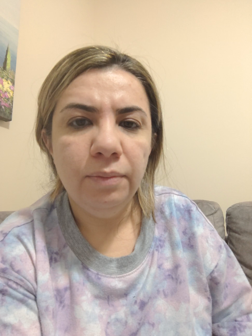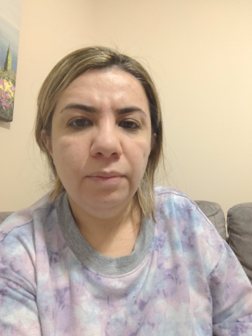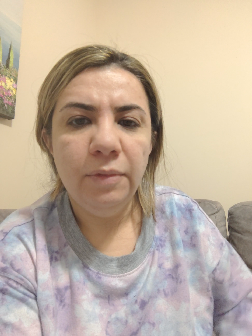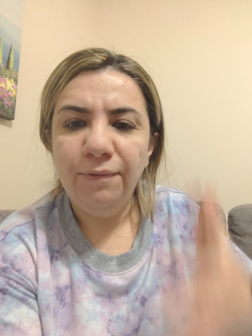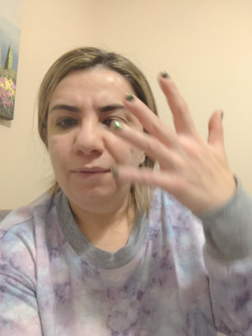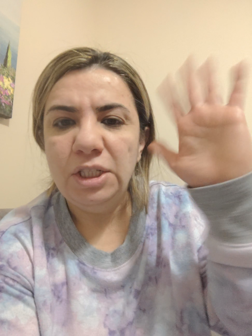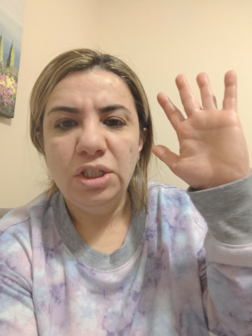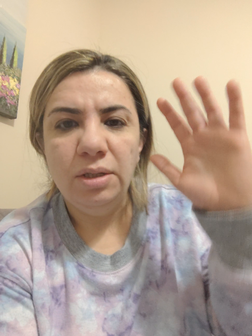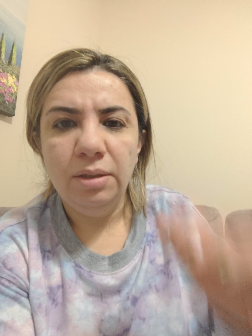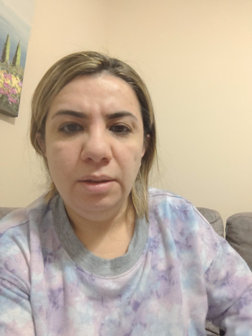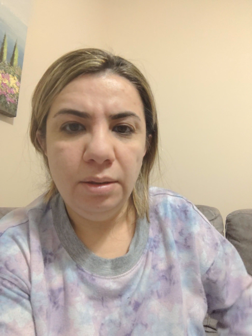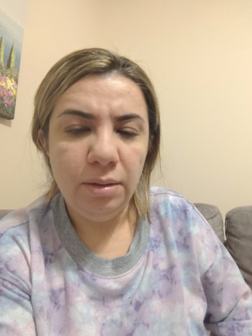finish